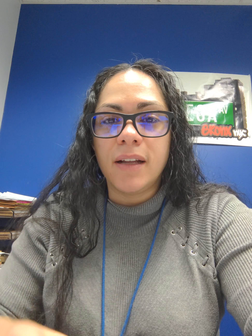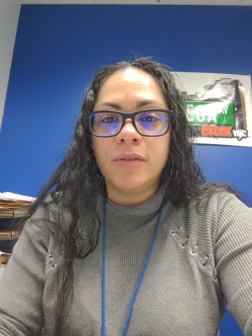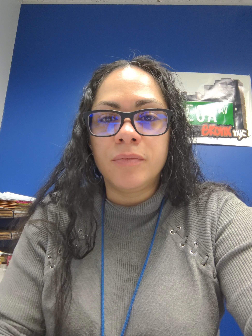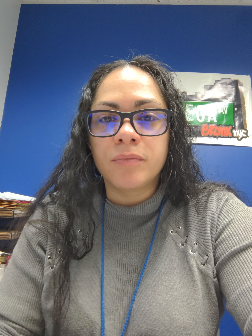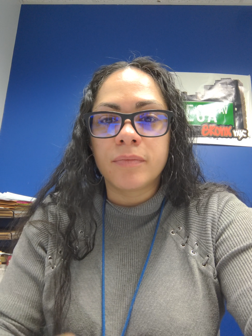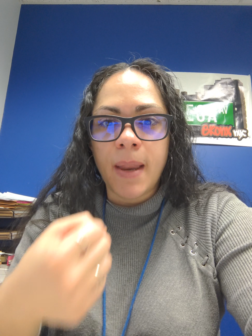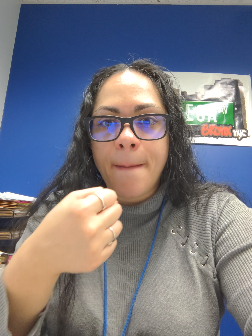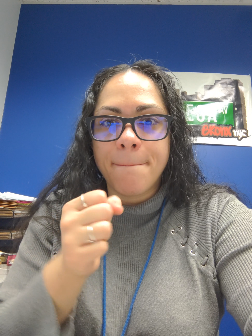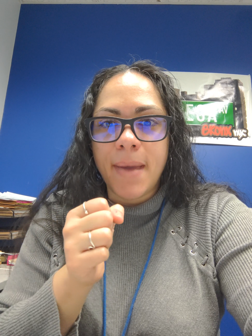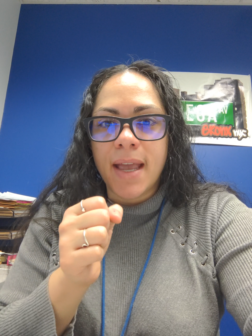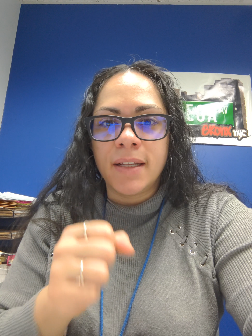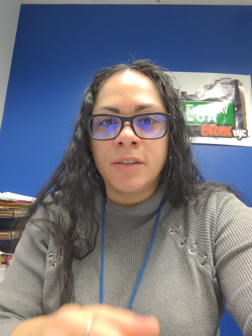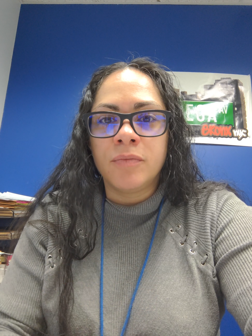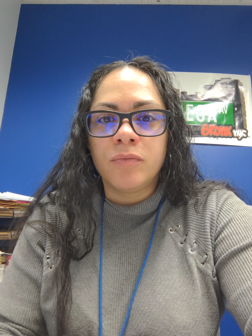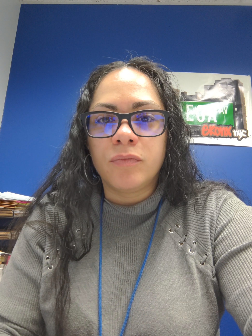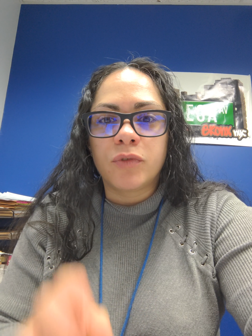make